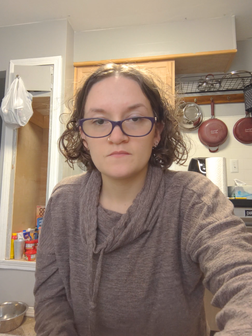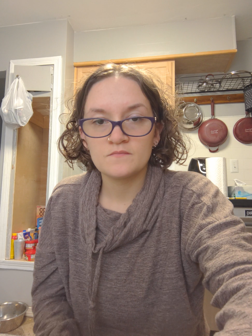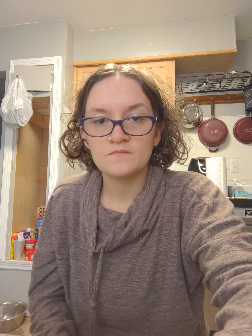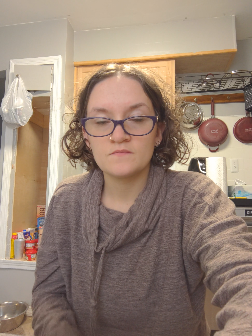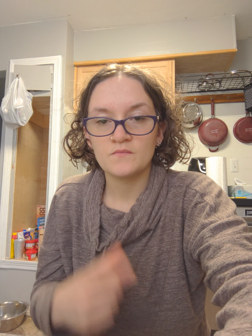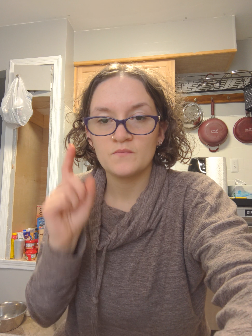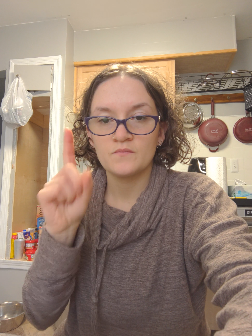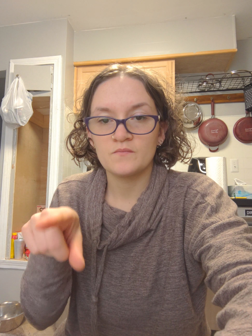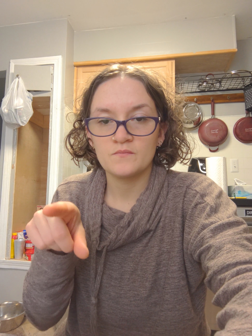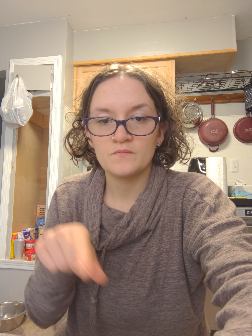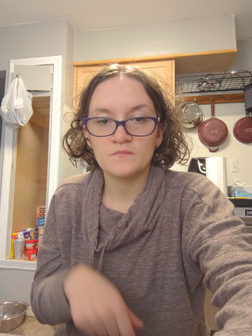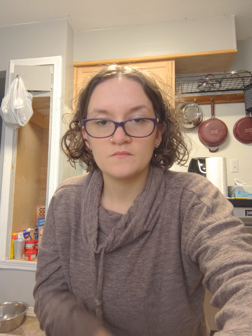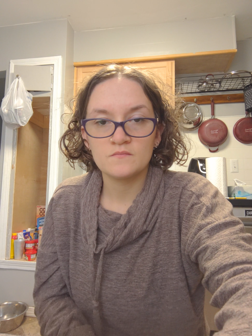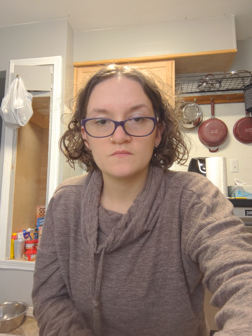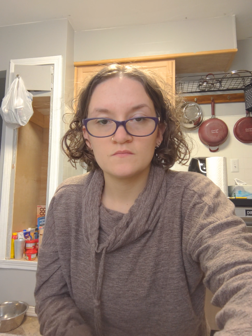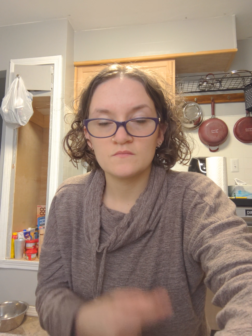go